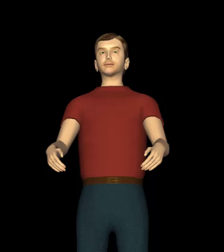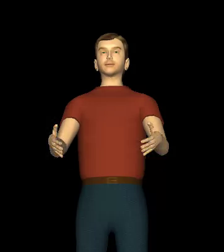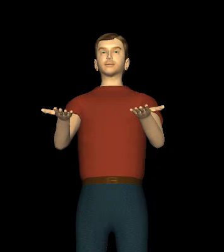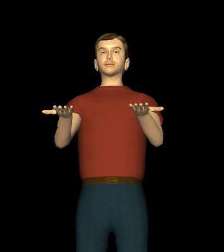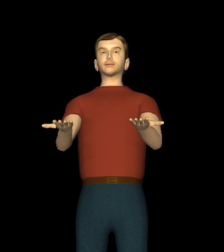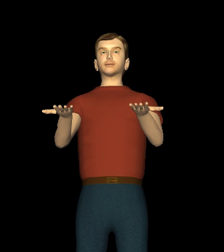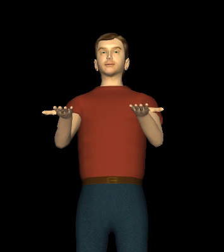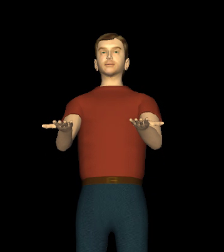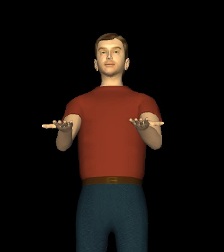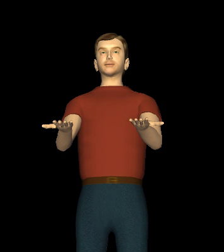الآن